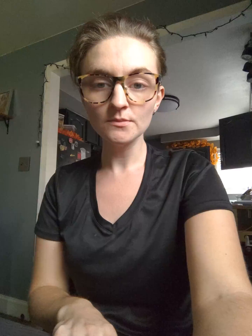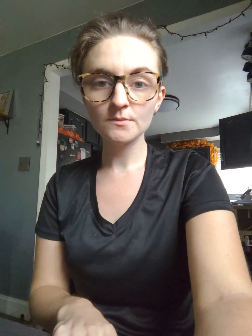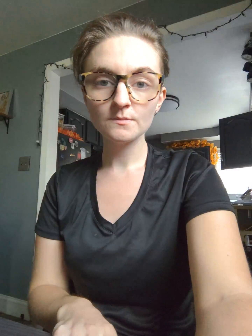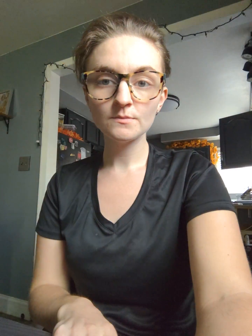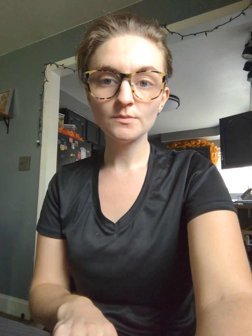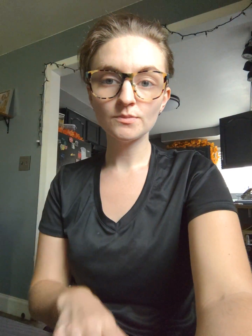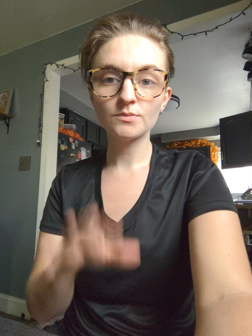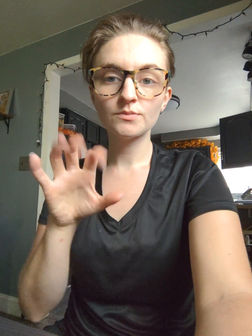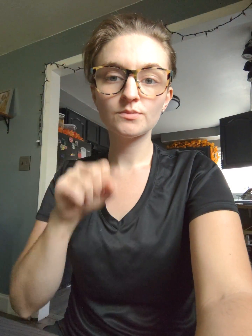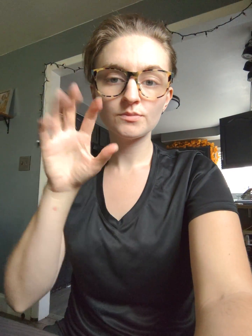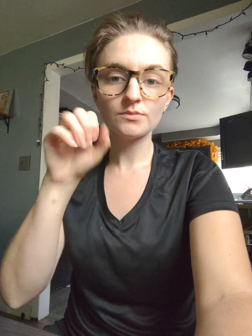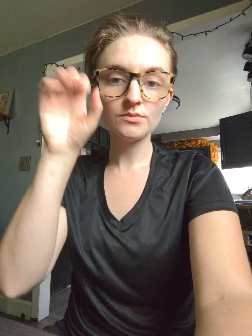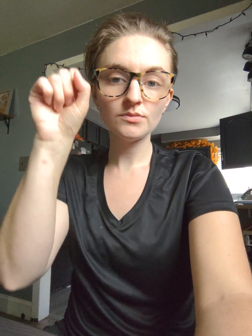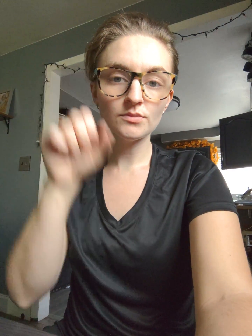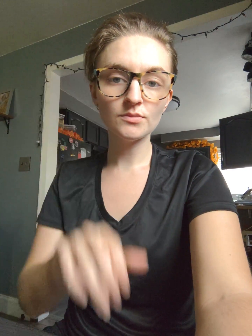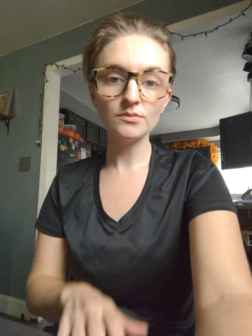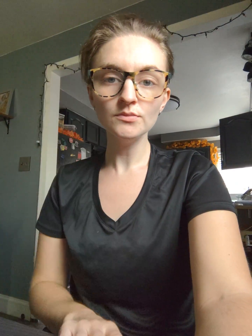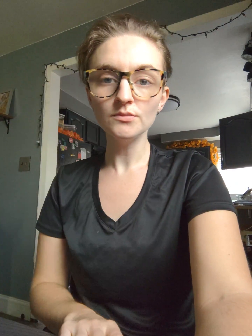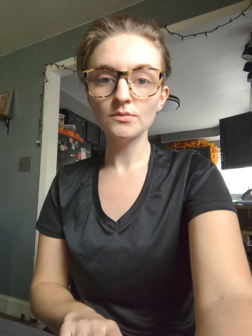climb